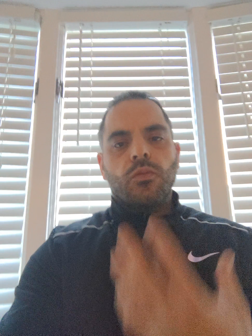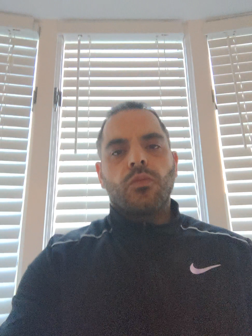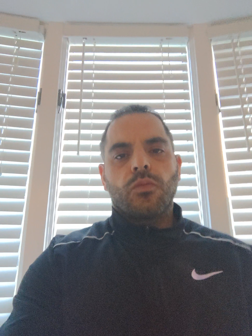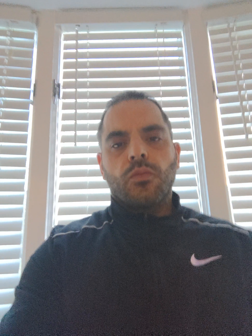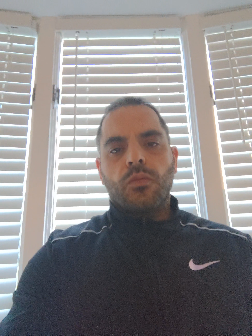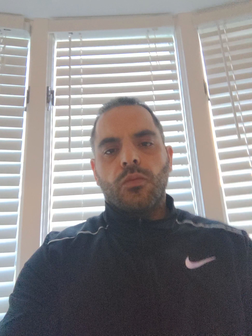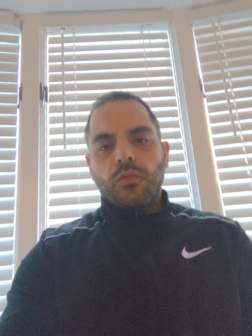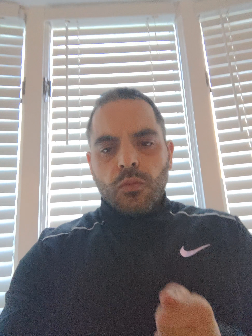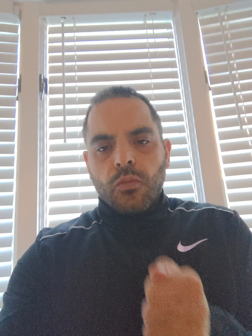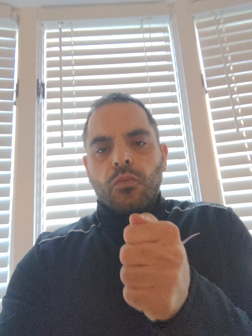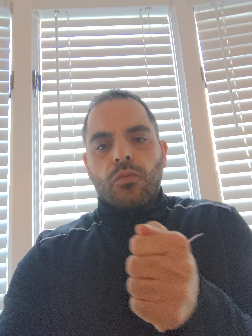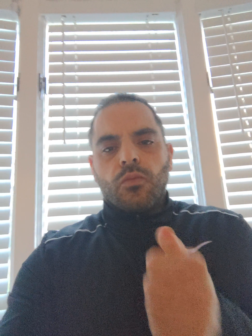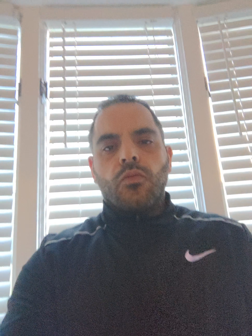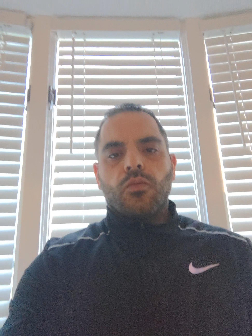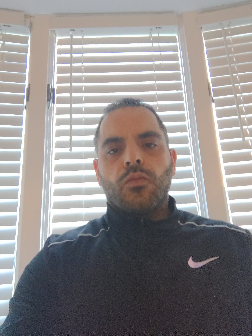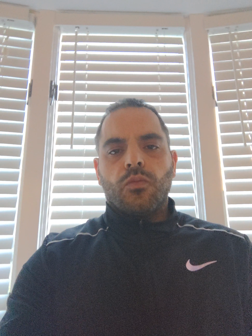hide